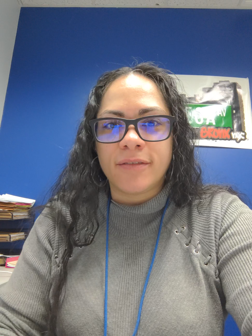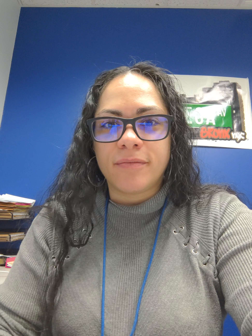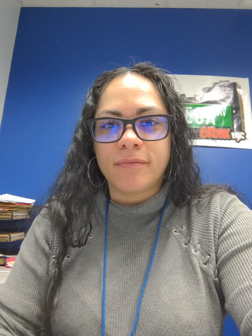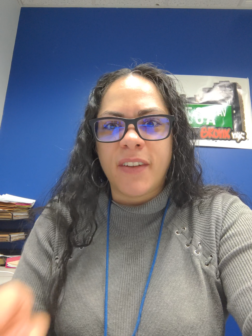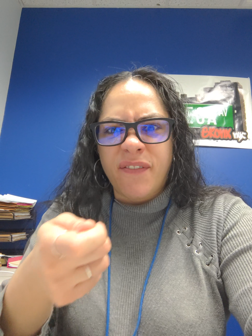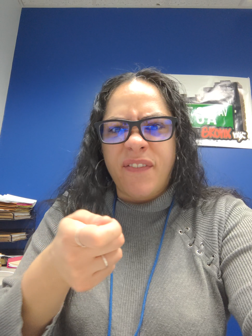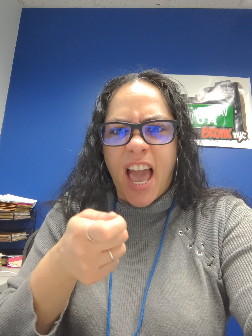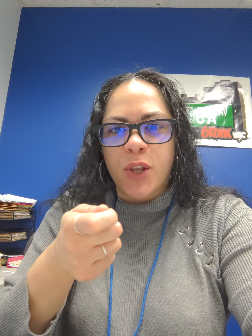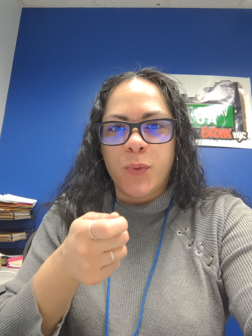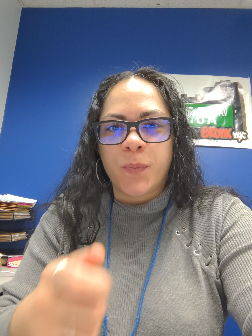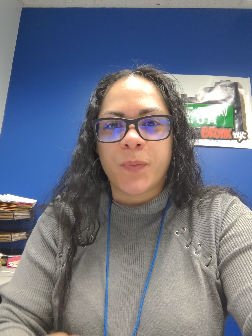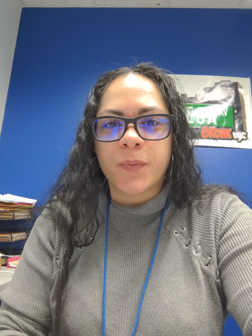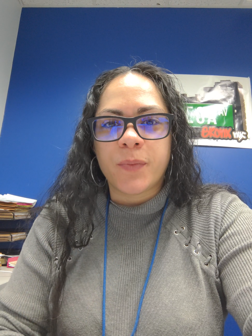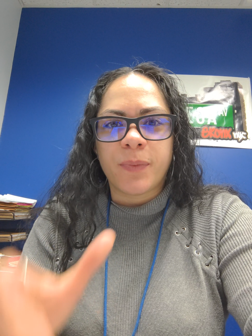vacuum